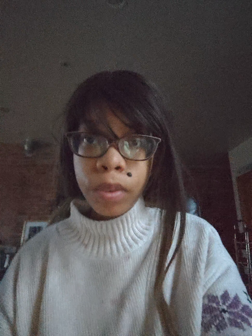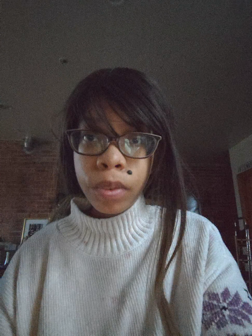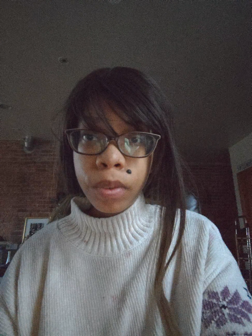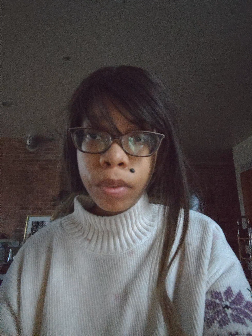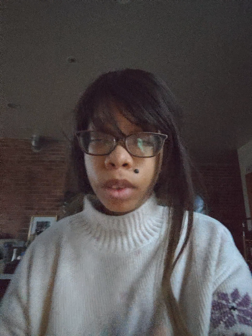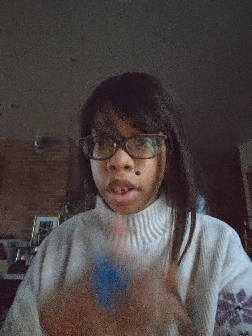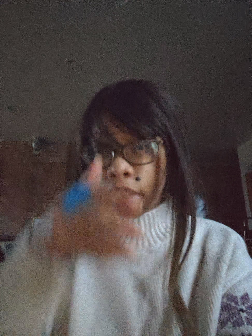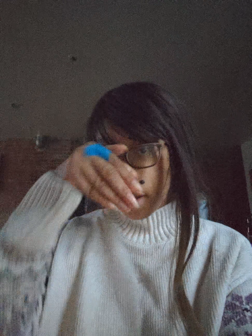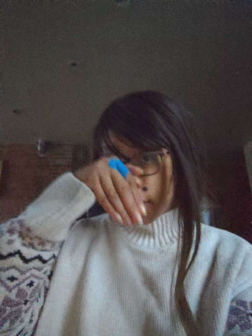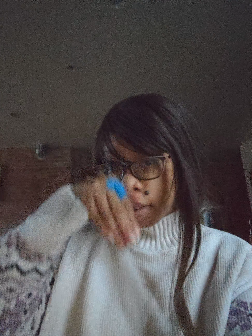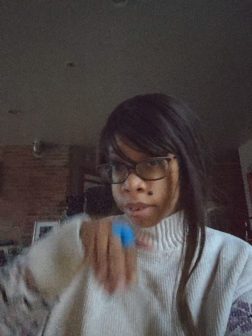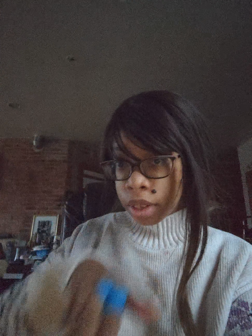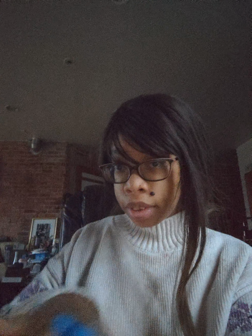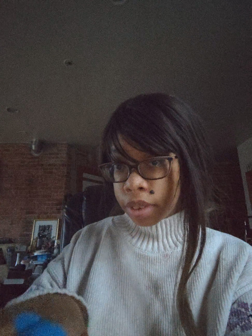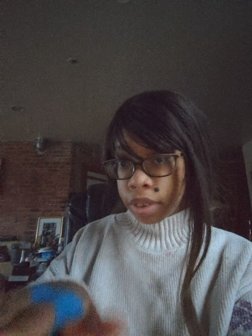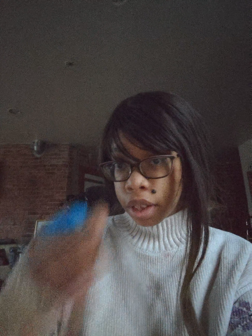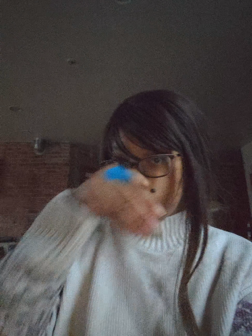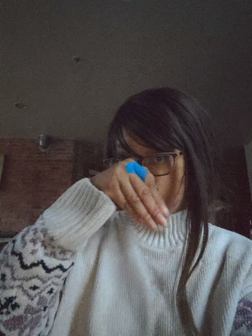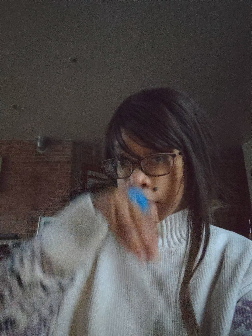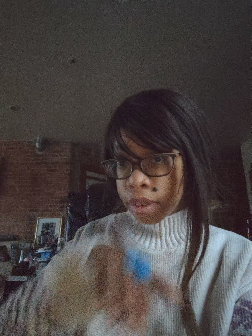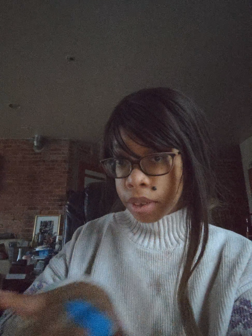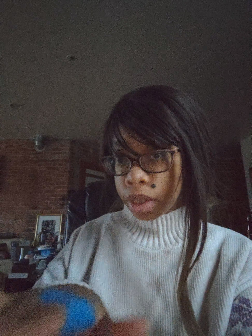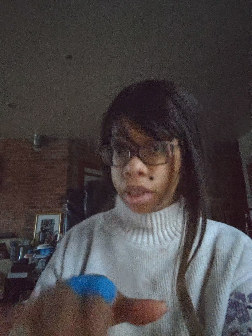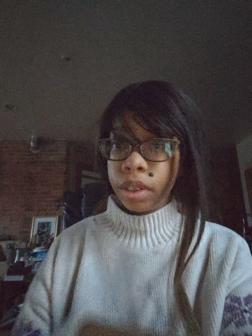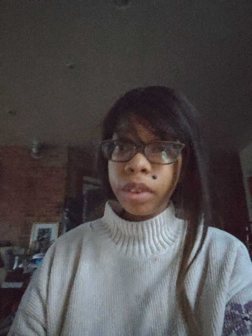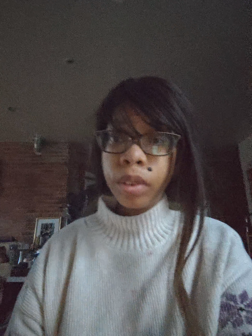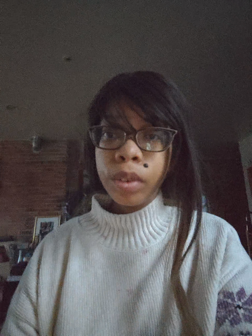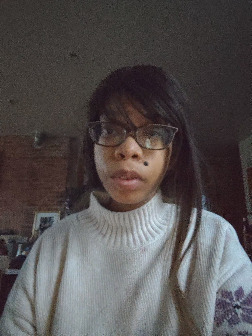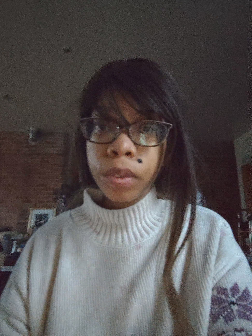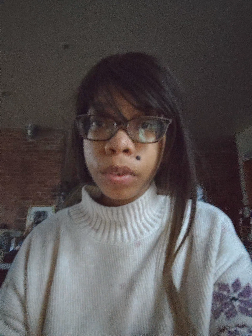elephant